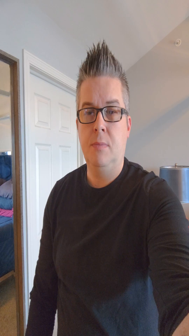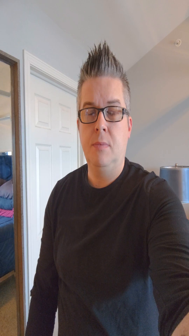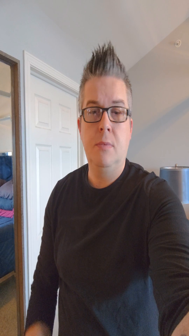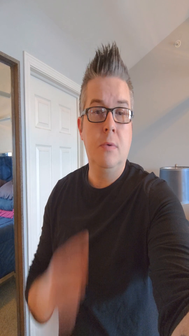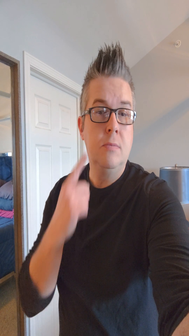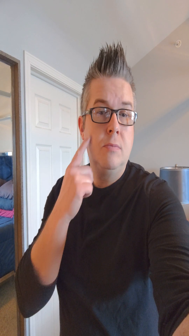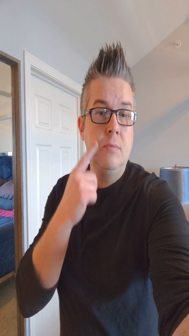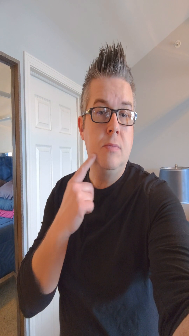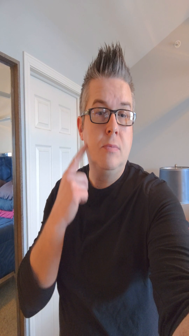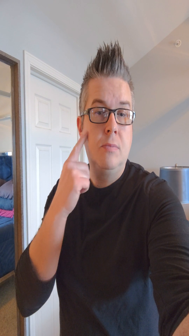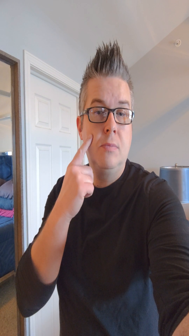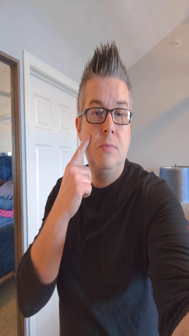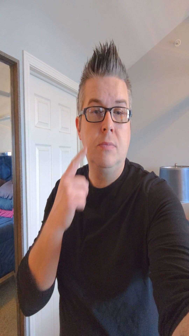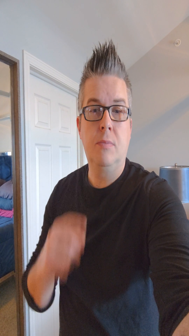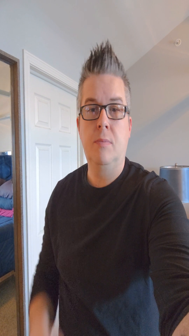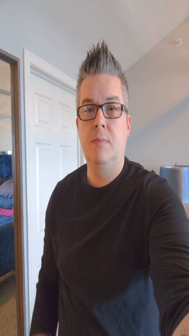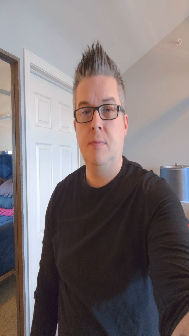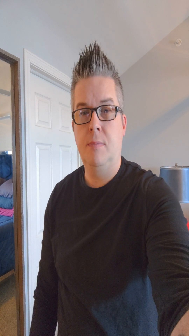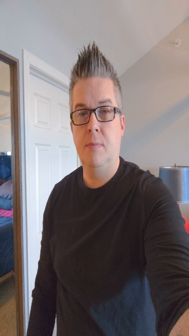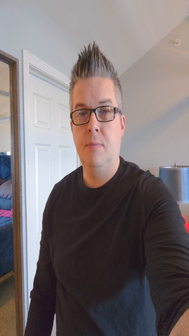cheek